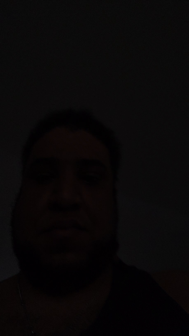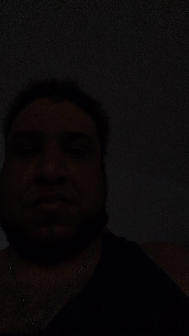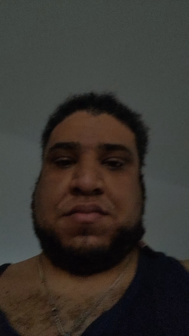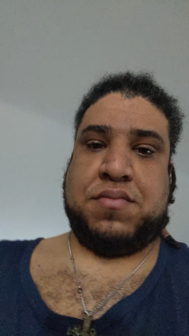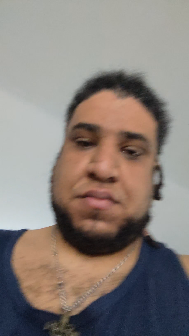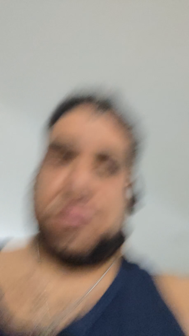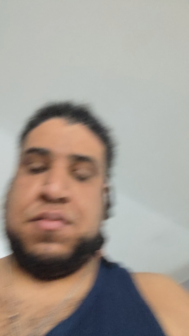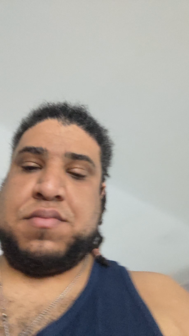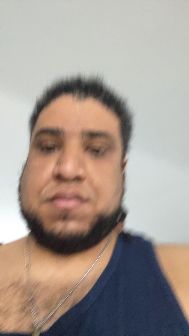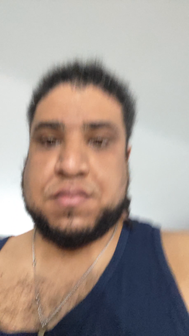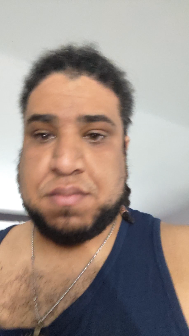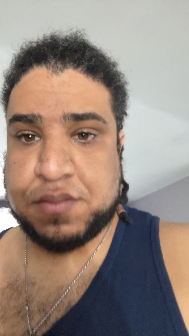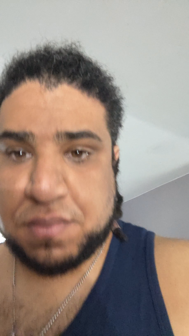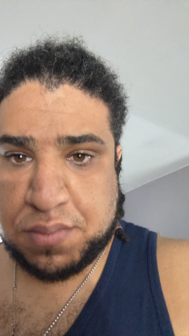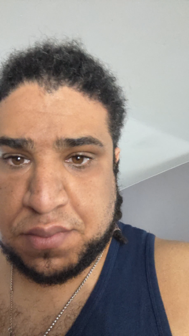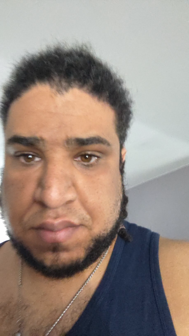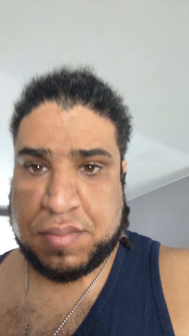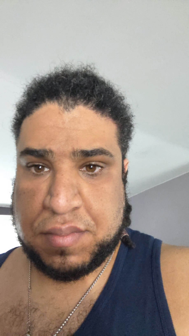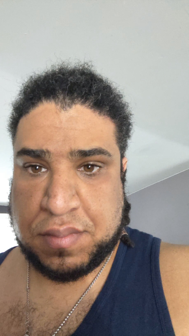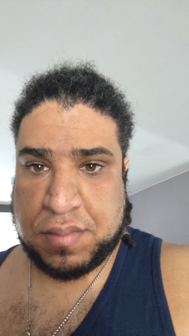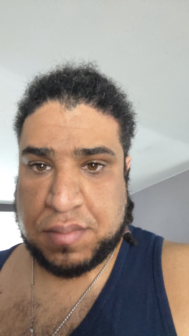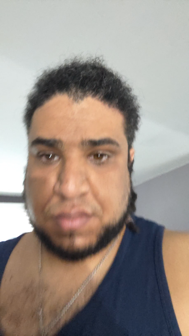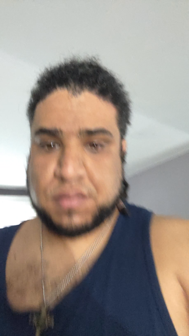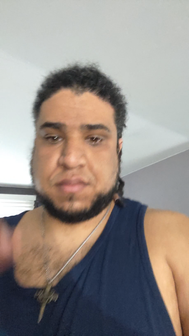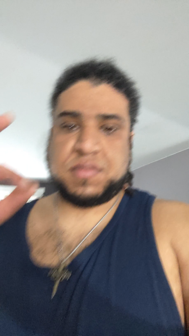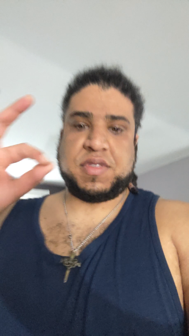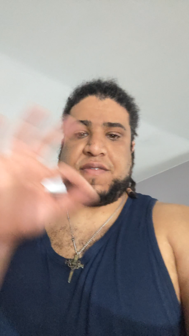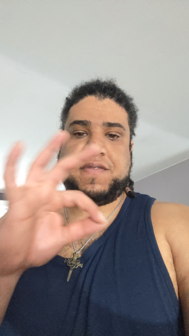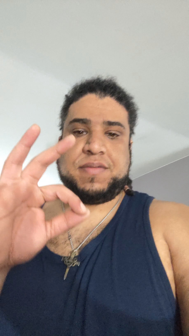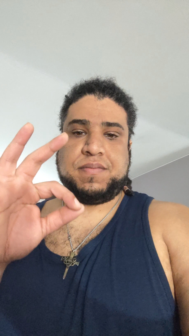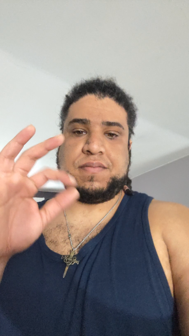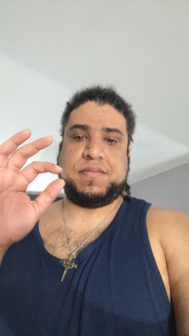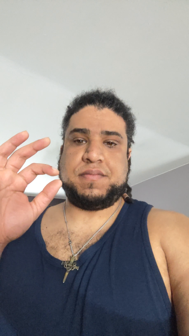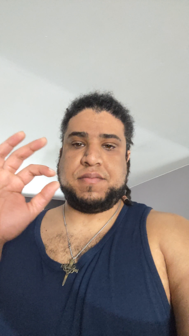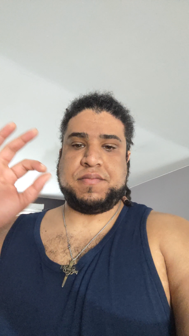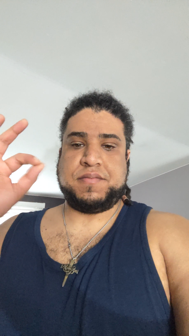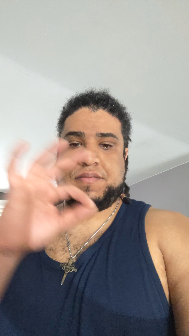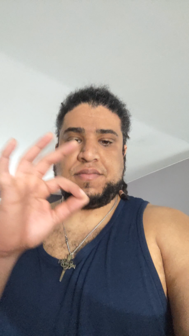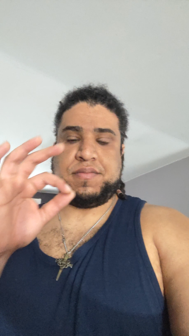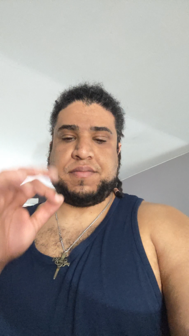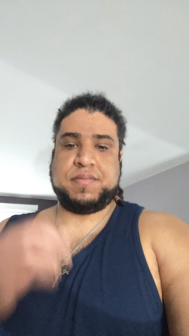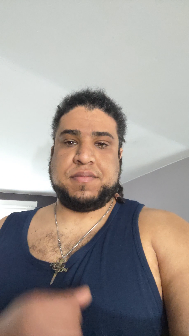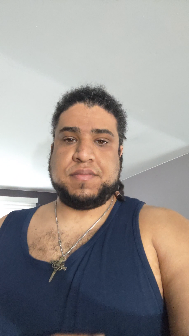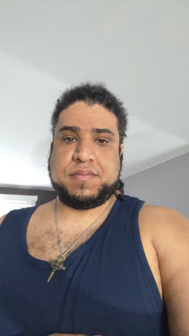fit